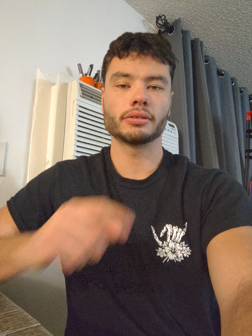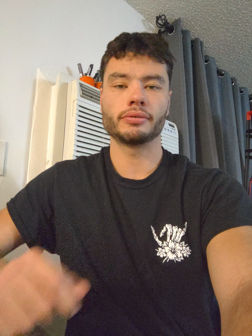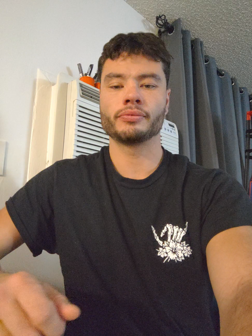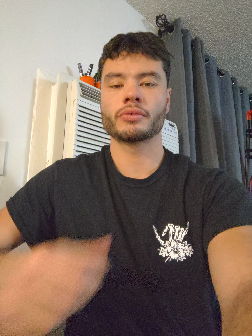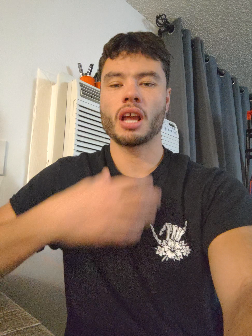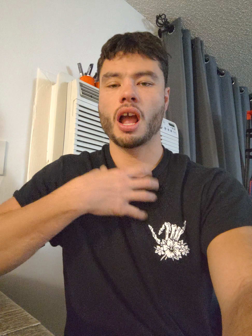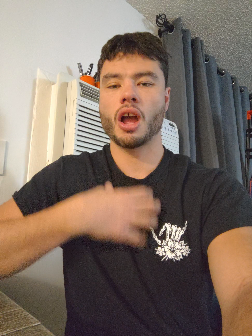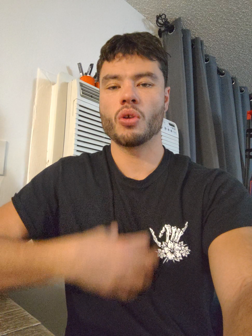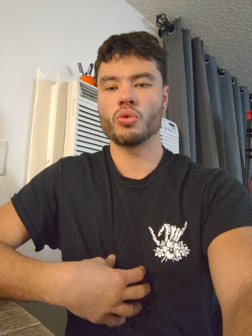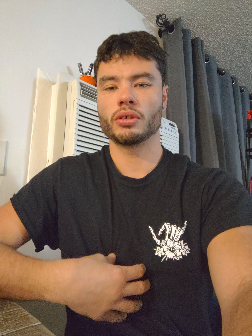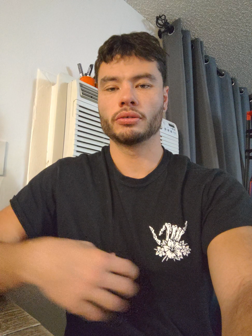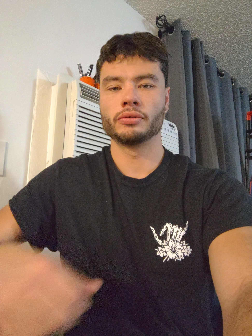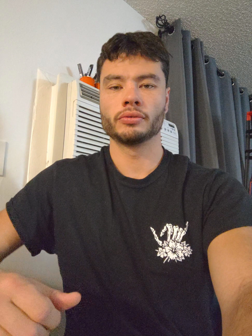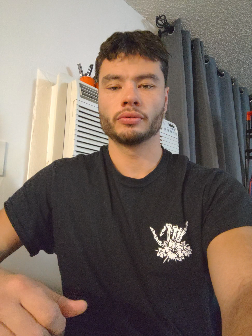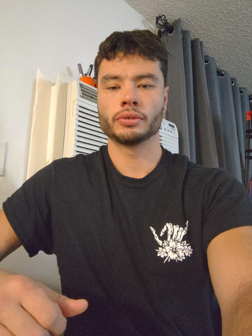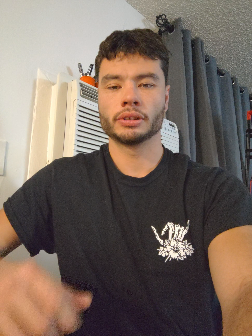hungry